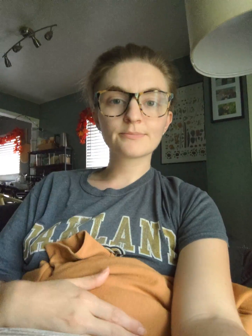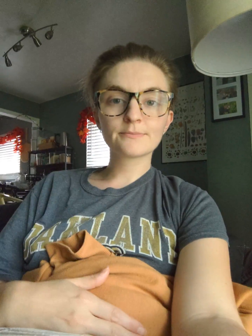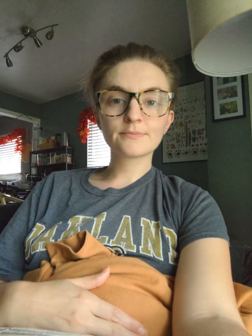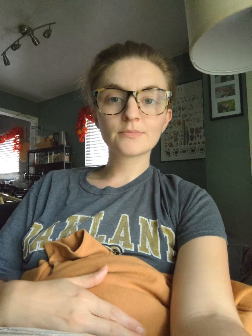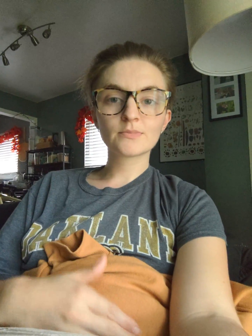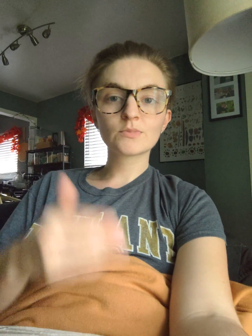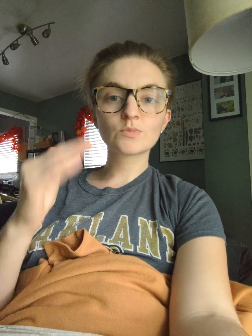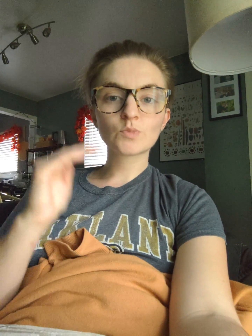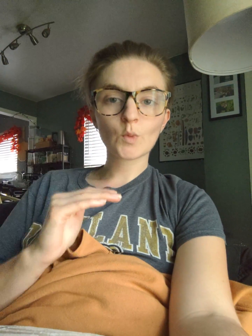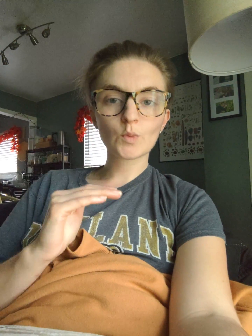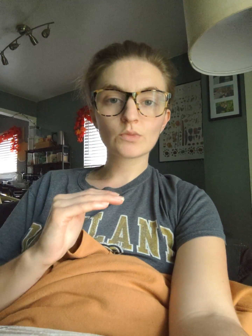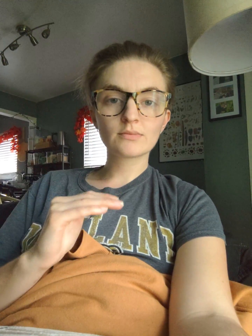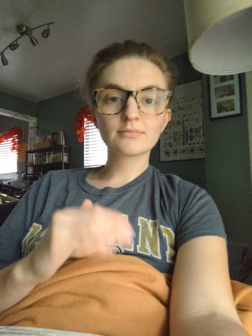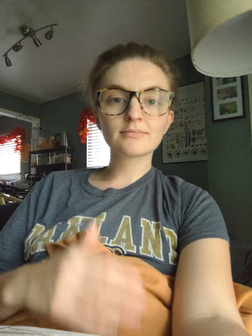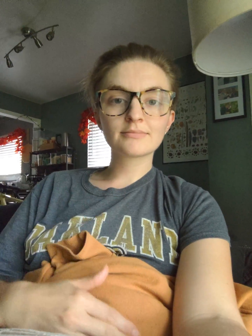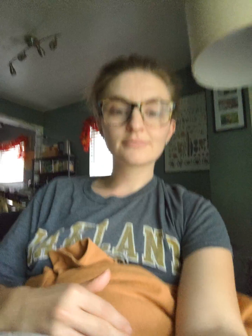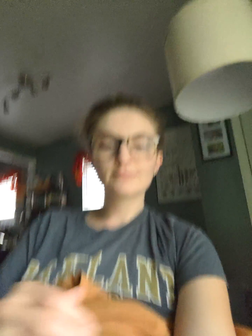short